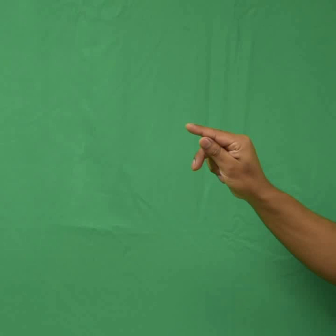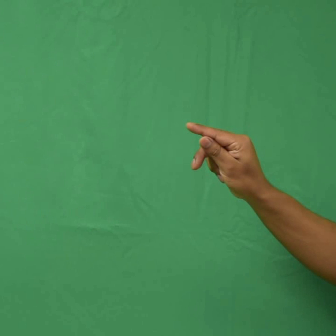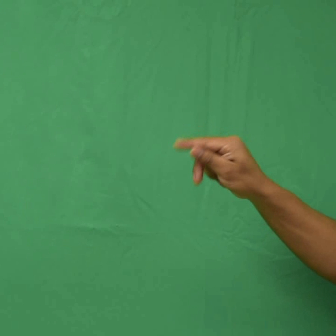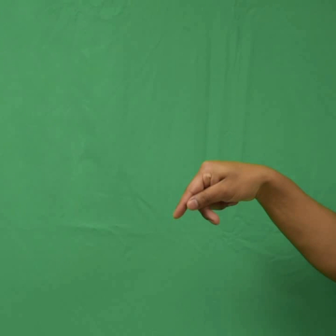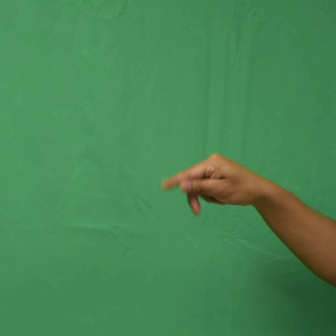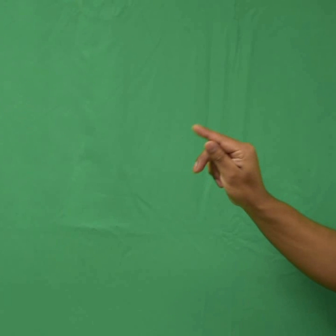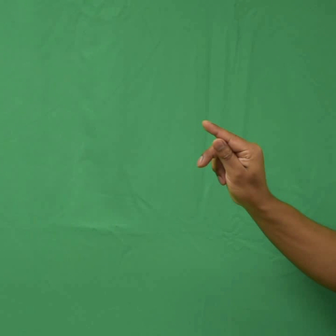K